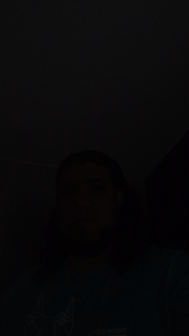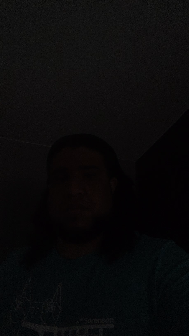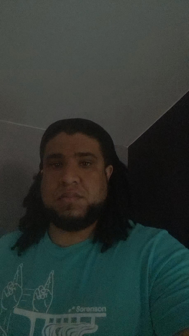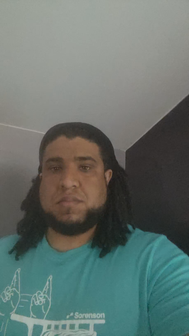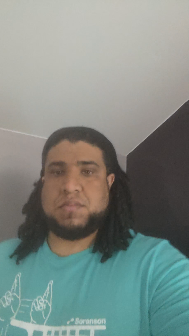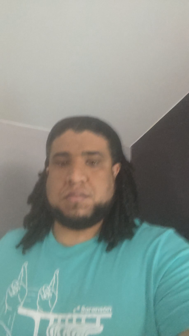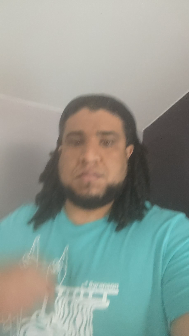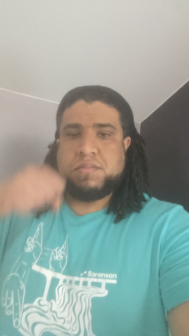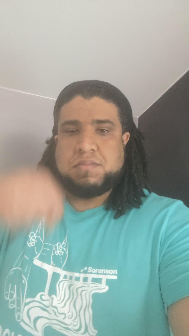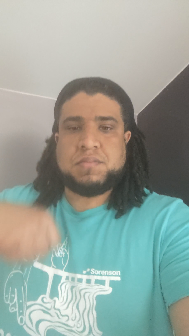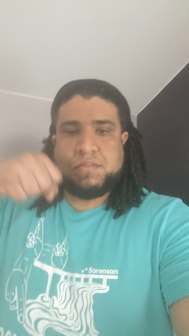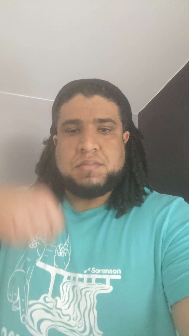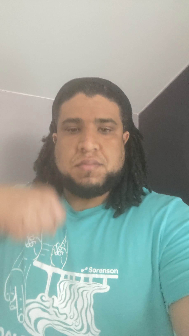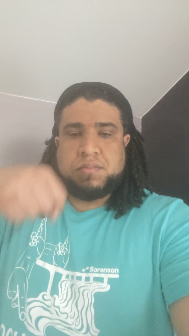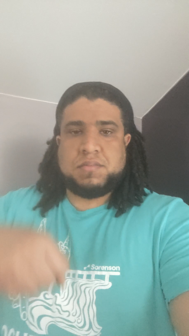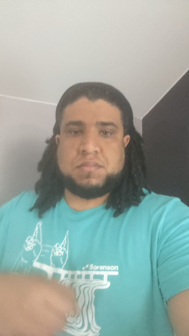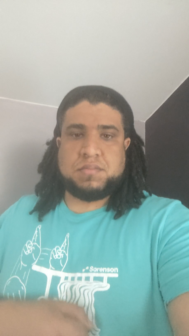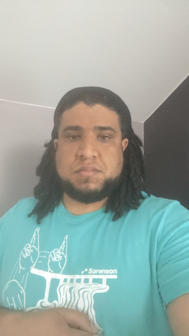bicycle